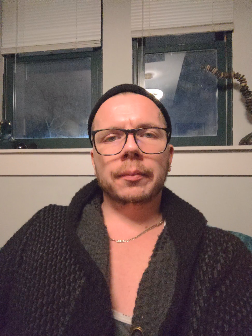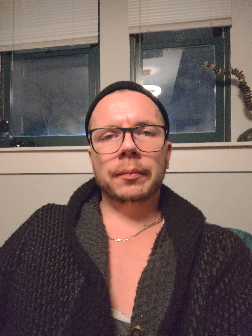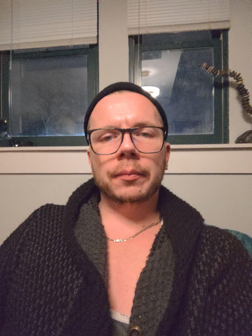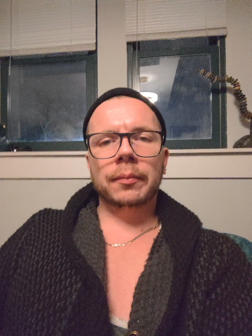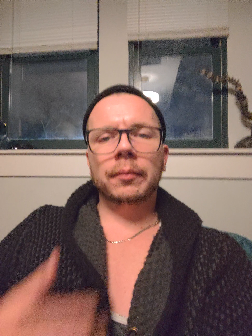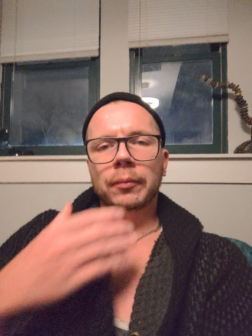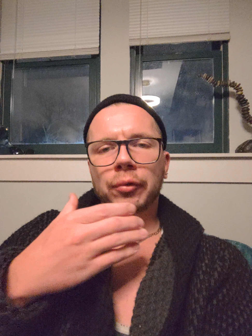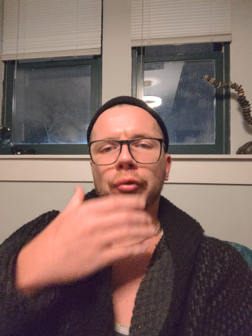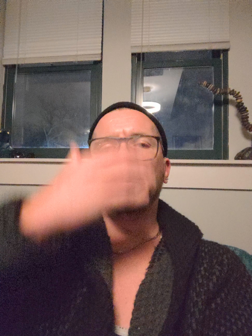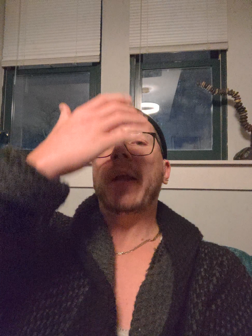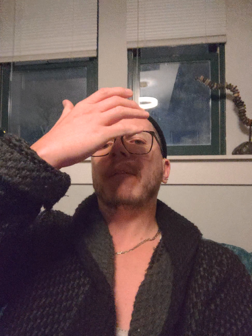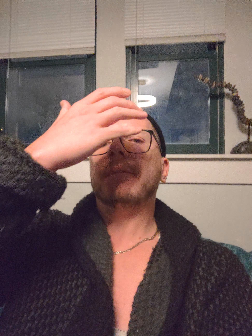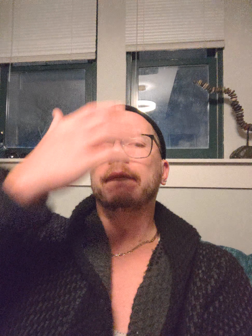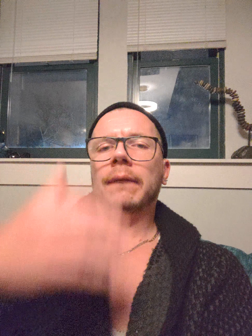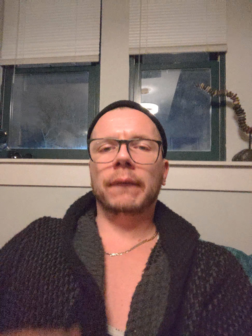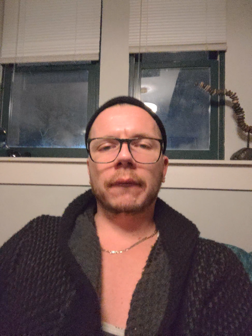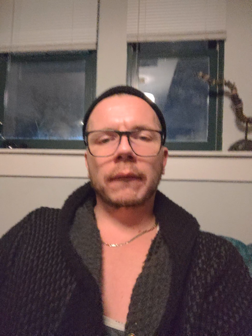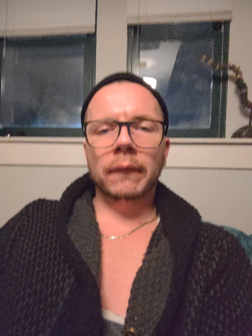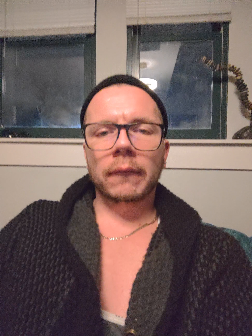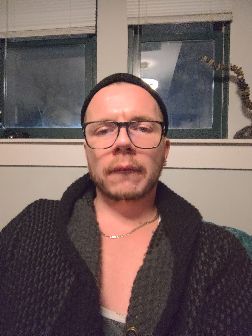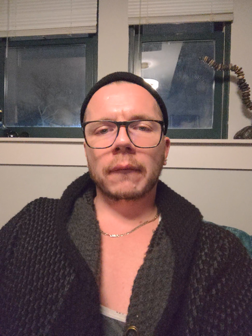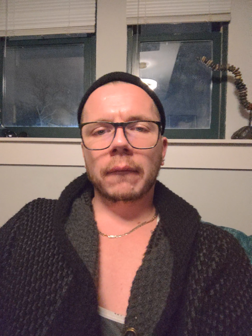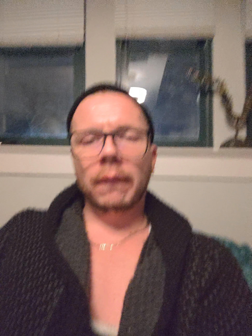giraffe